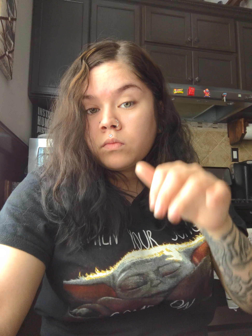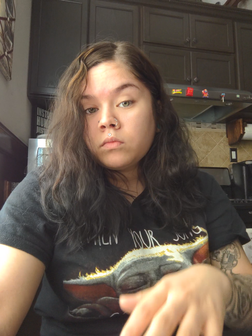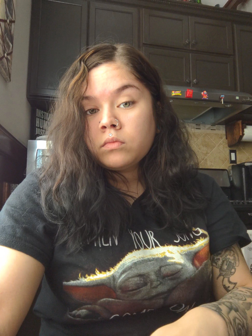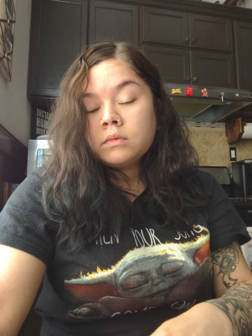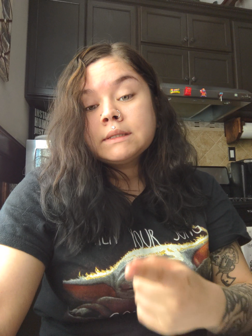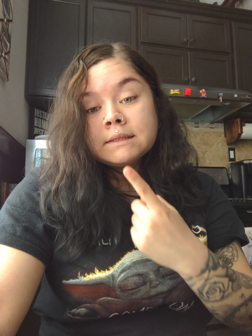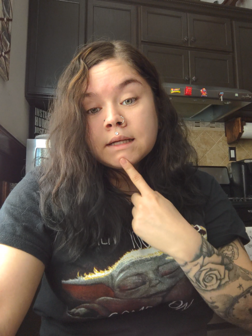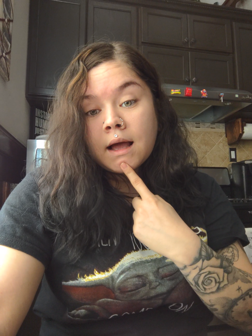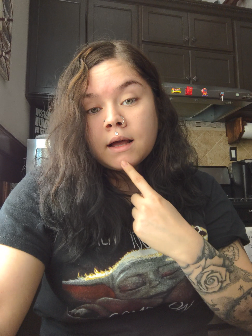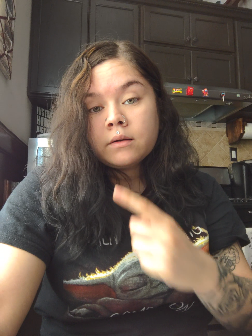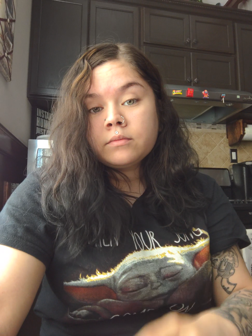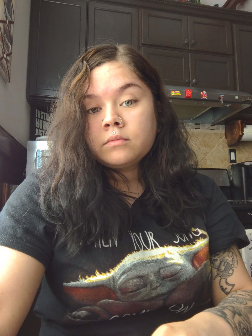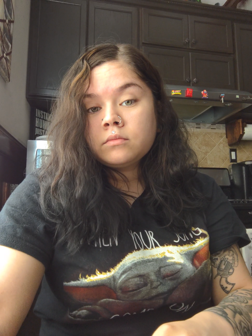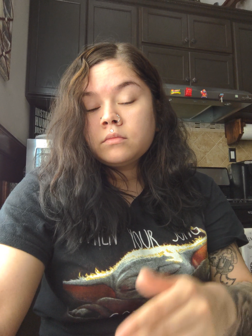say